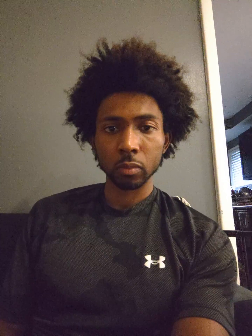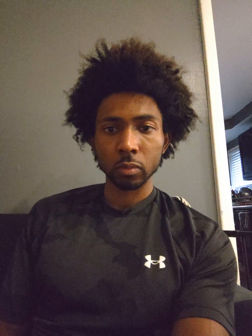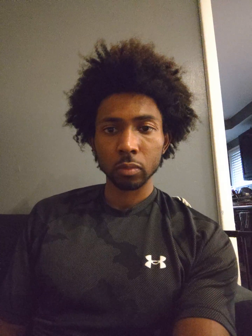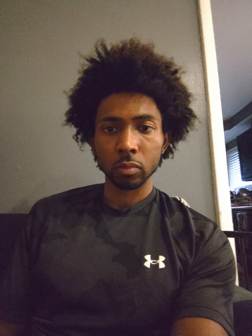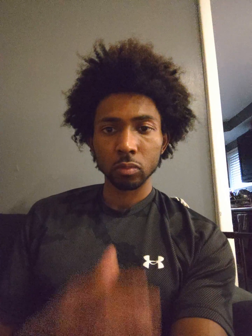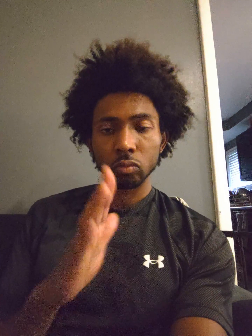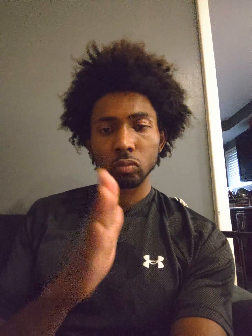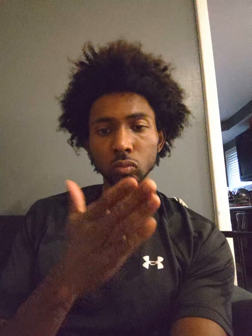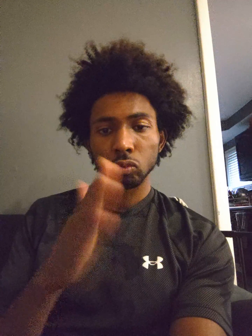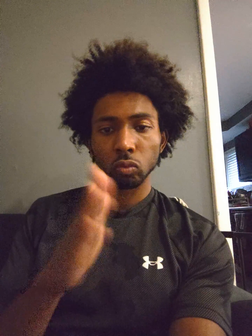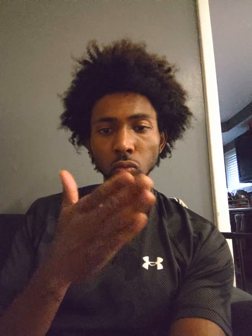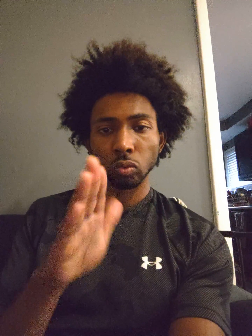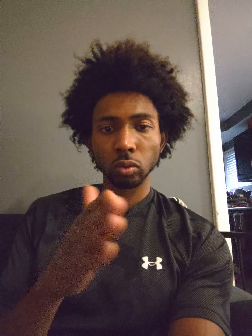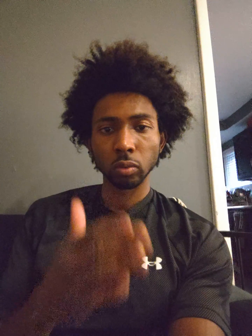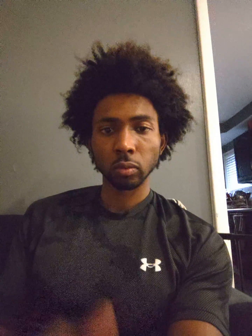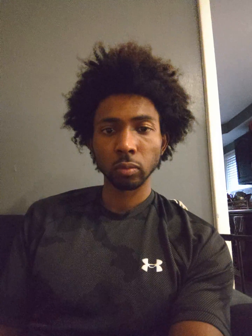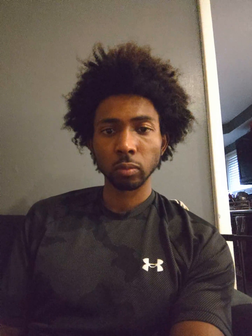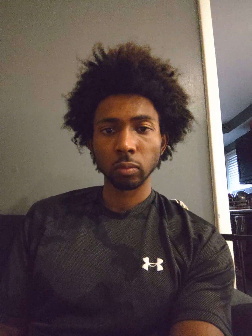share